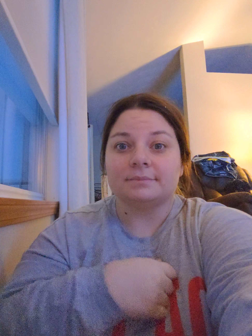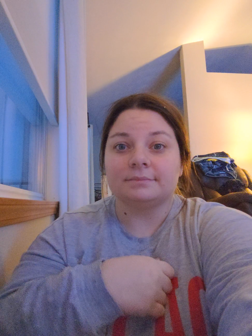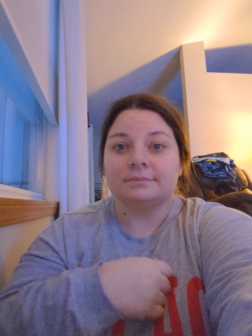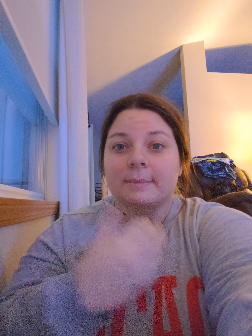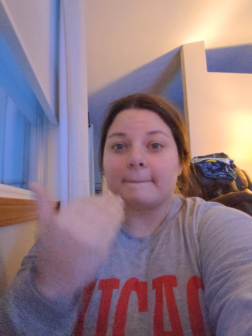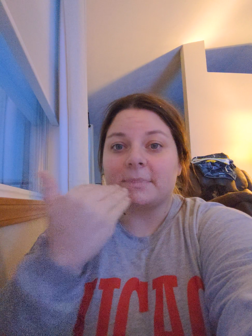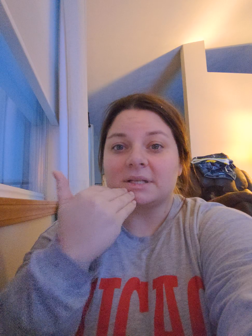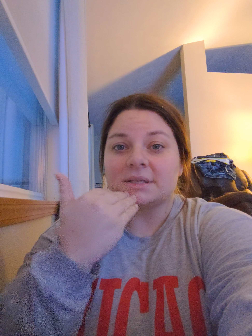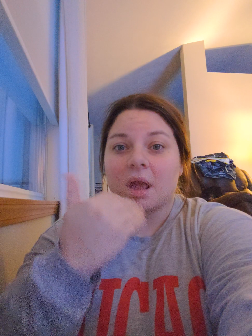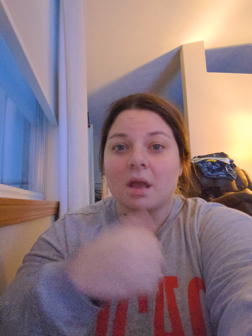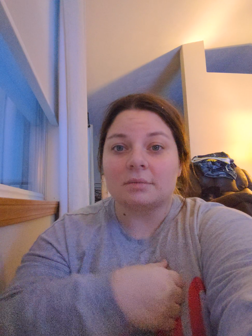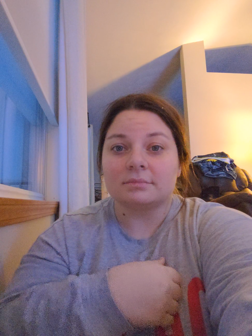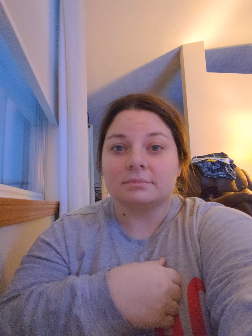pizza